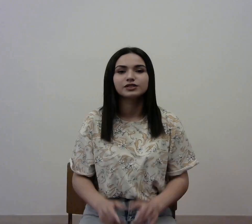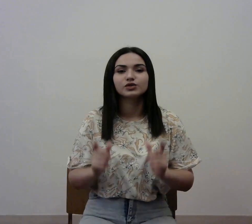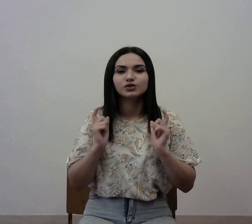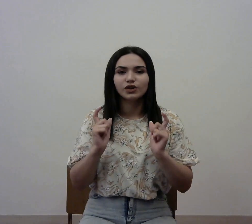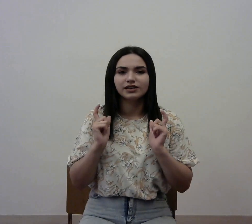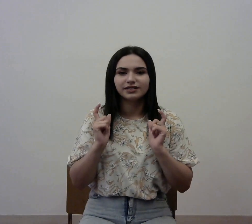köynək